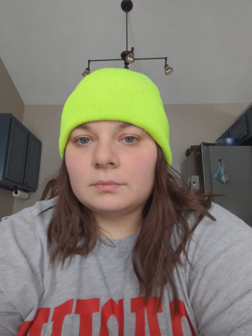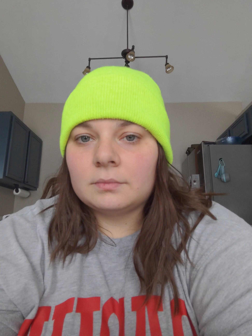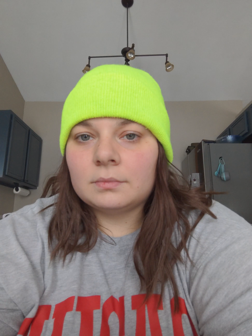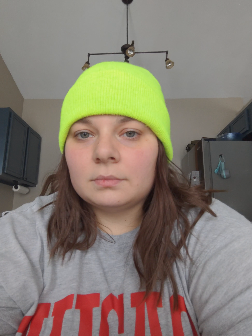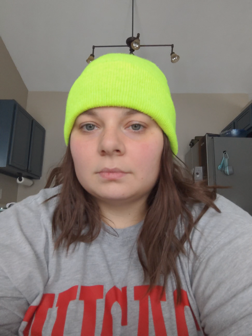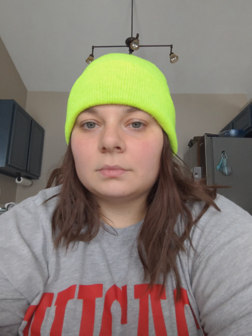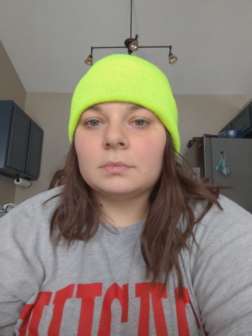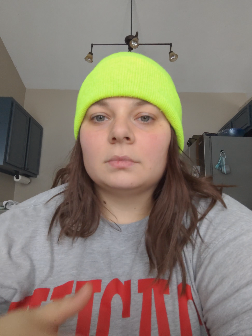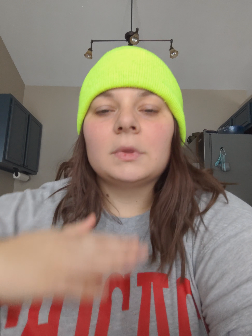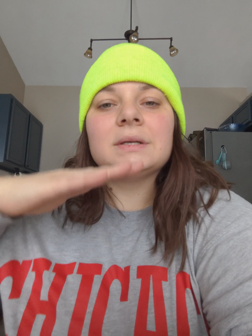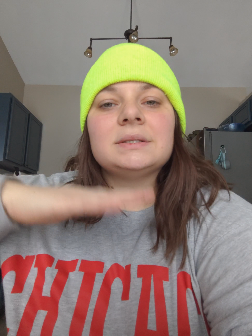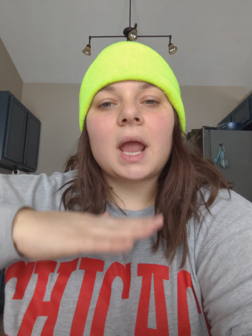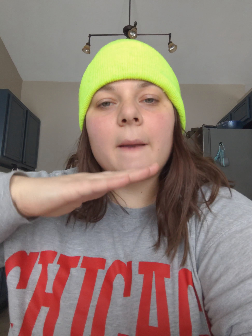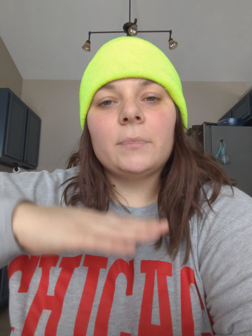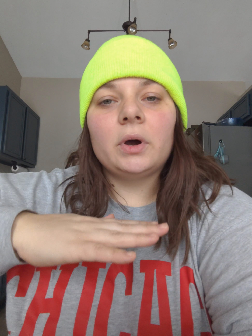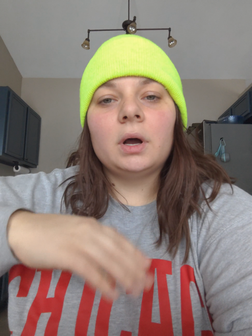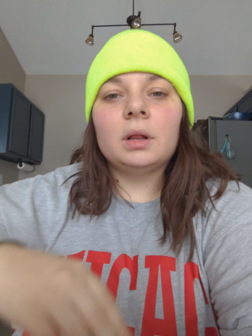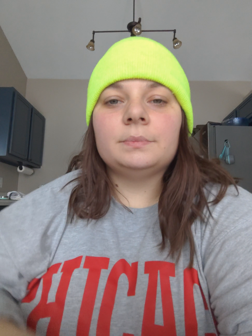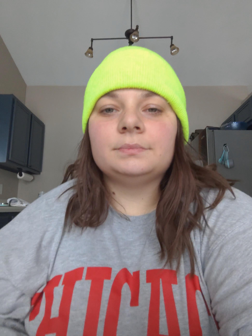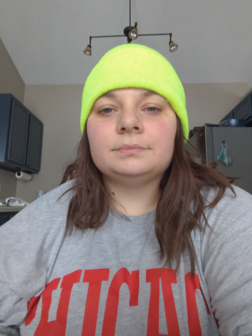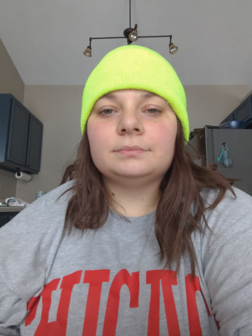table